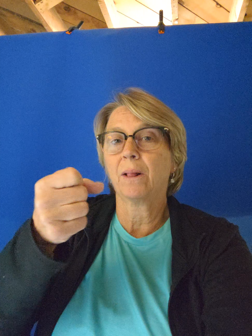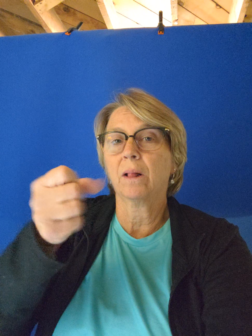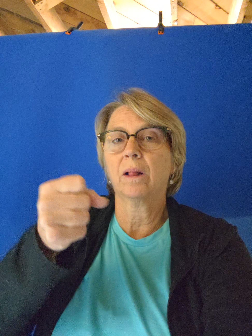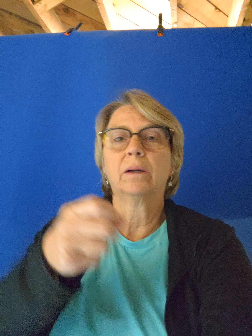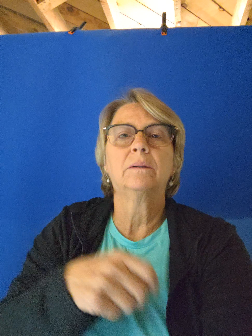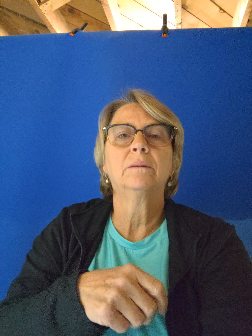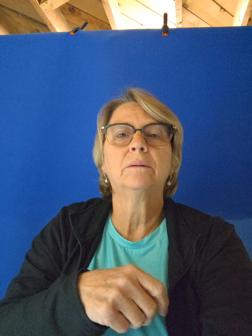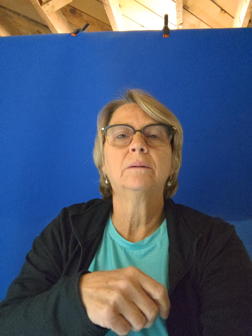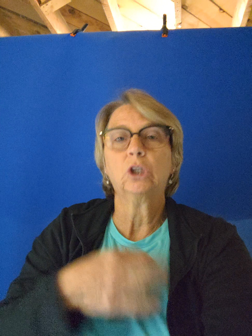milk